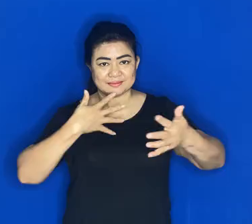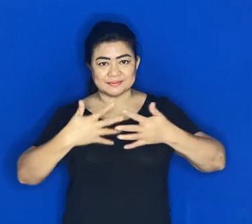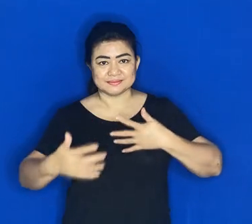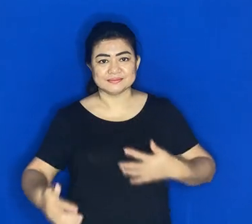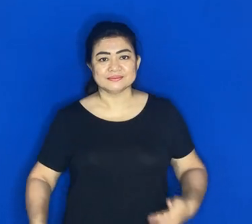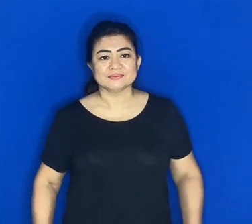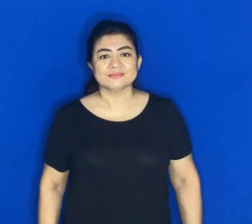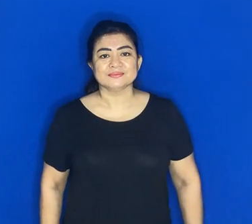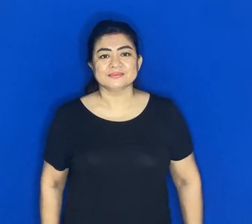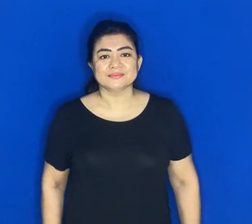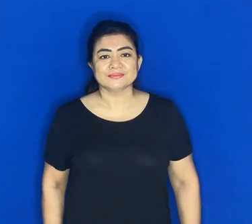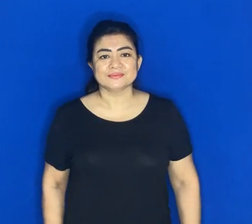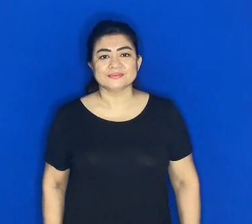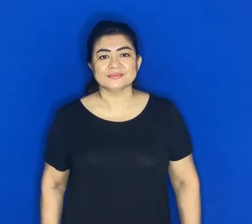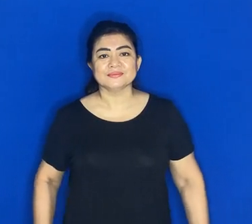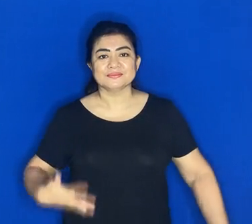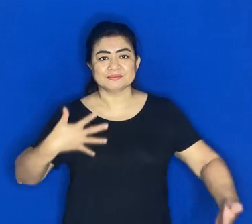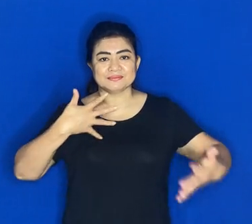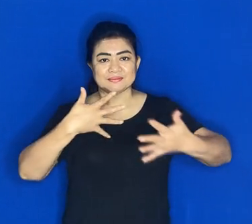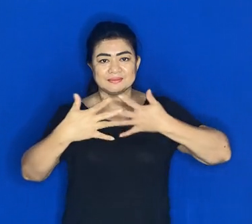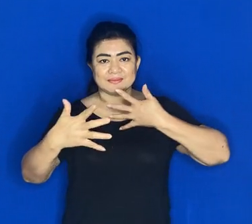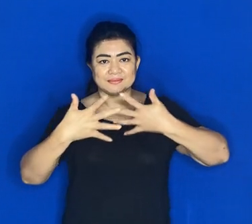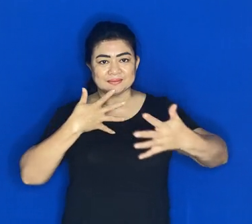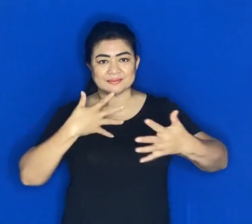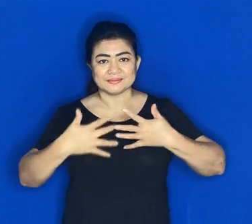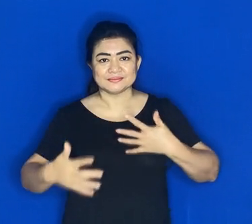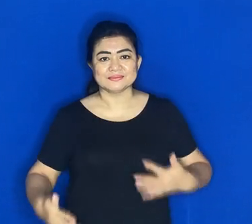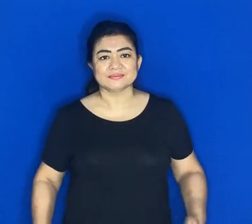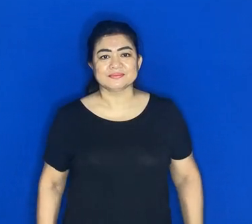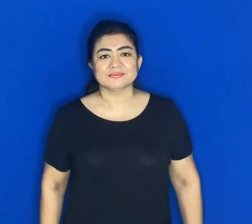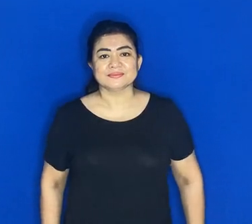brown